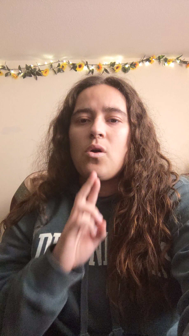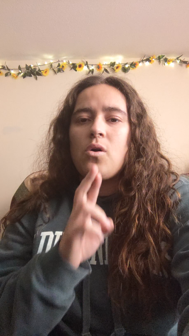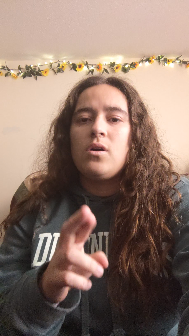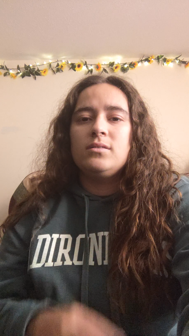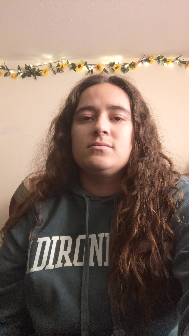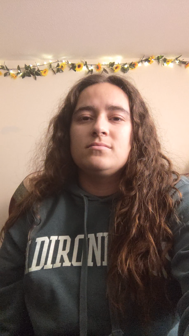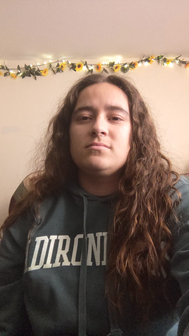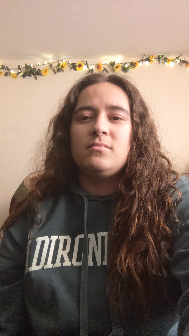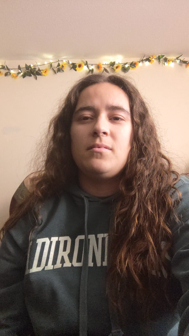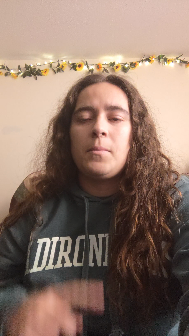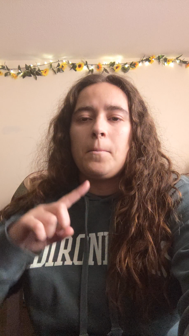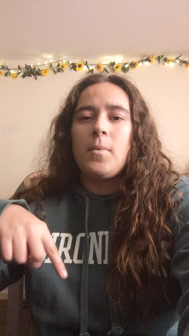about